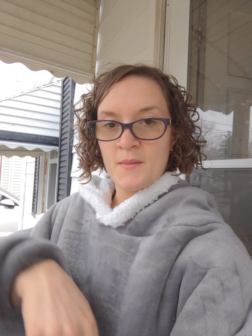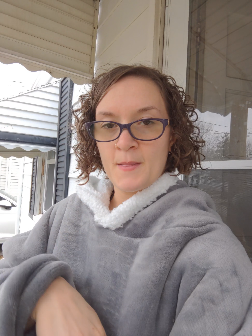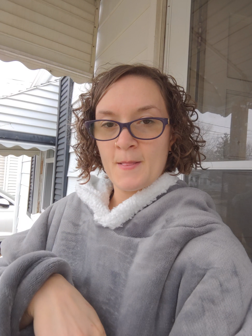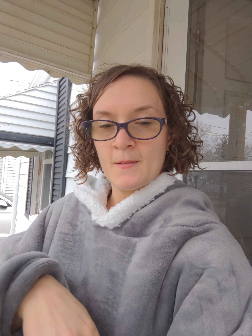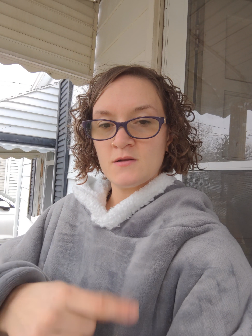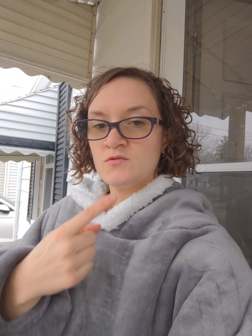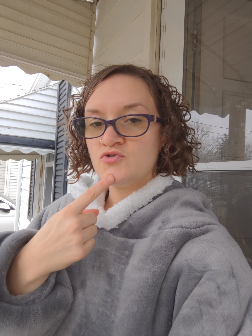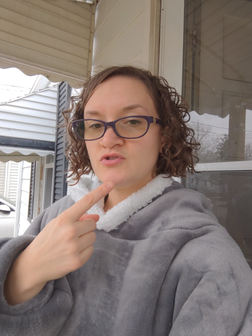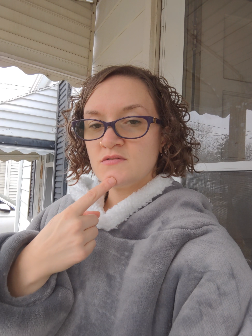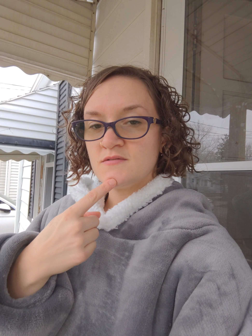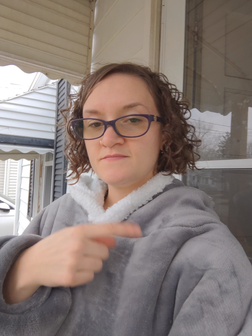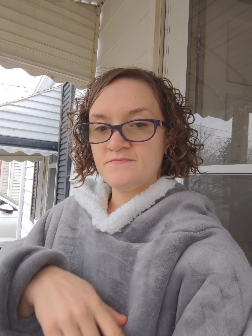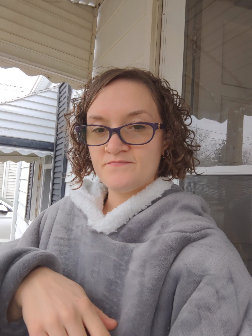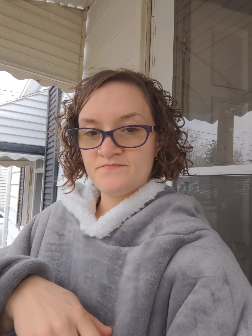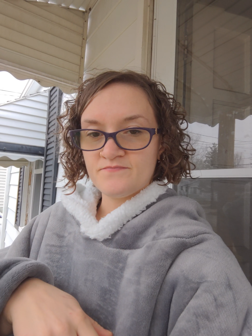chin